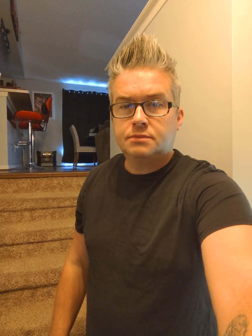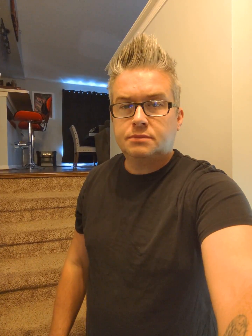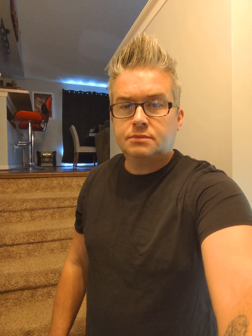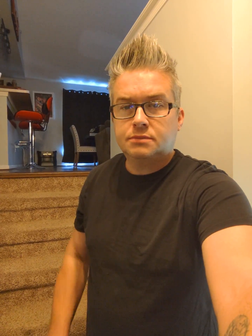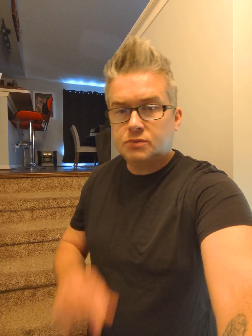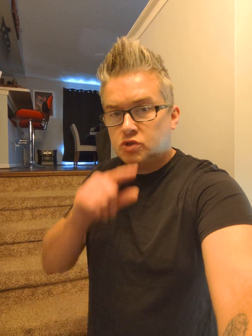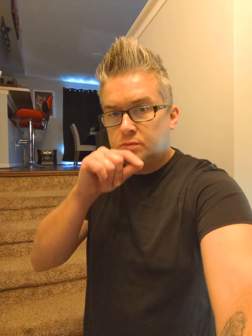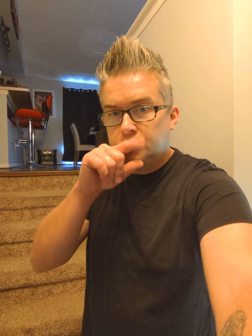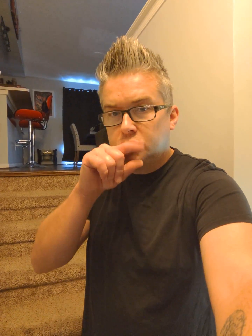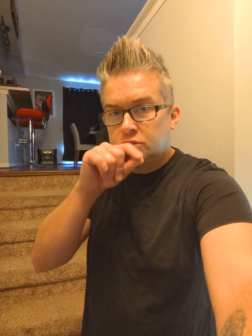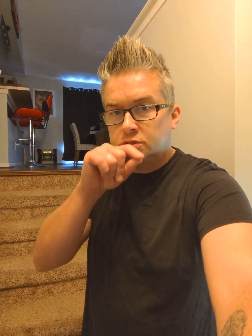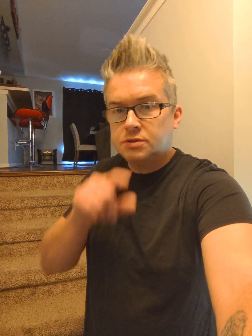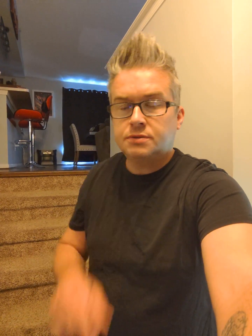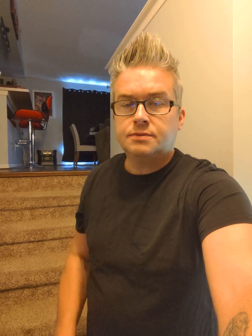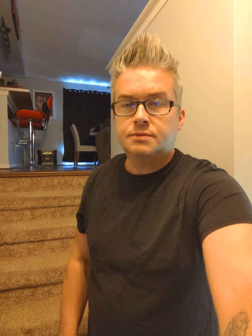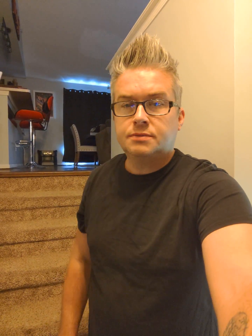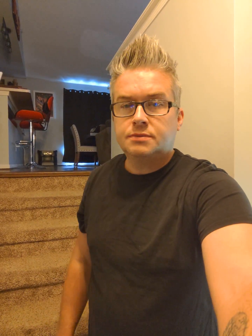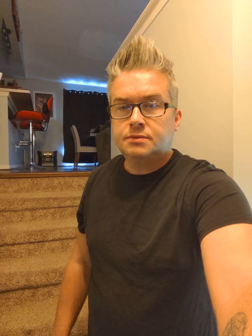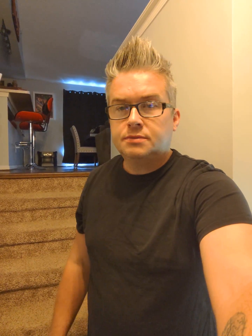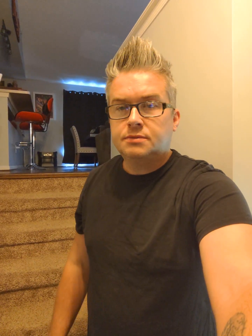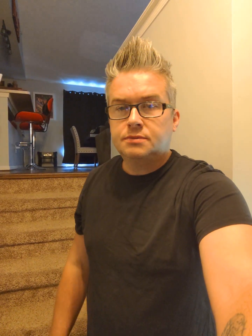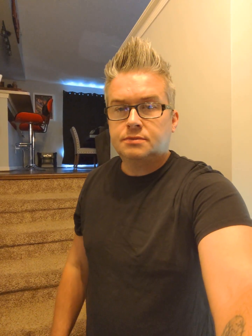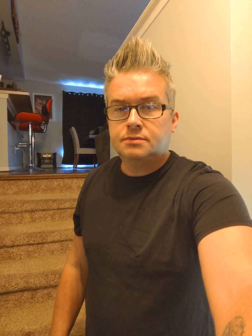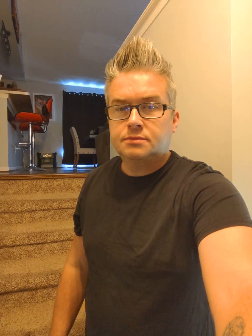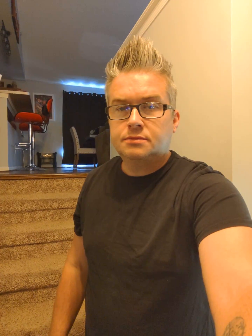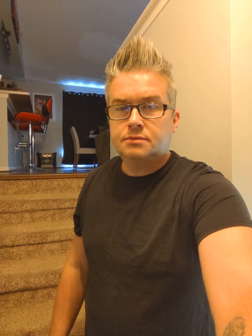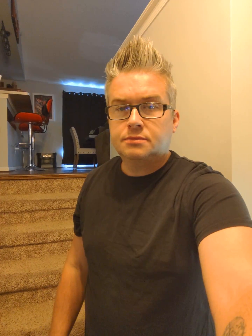chicken